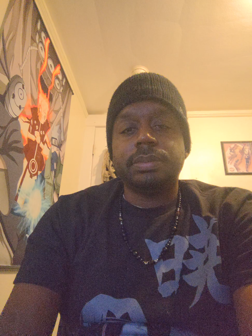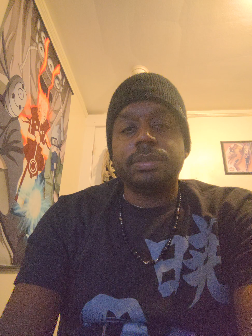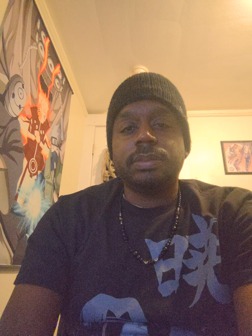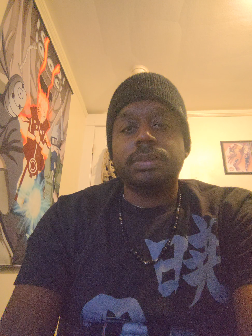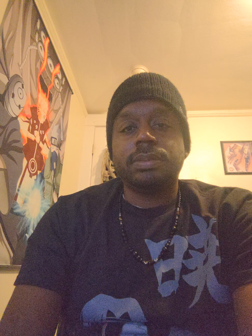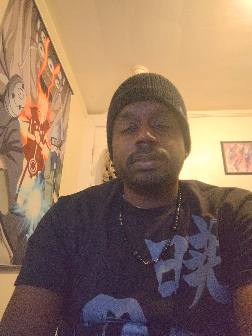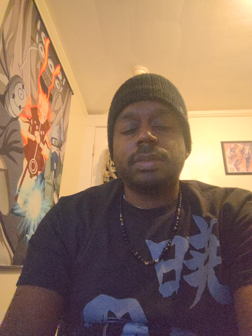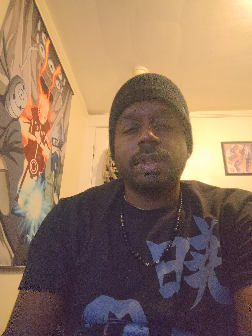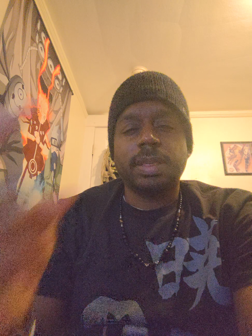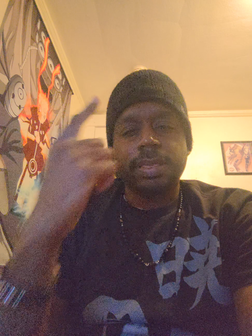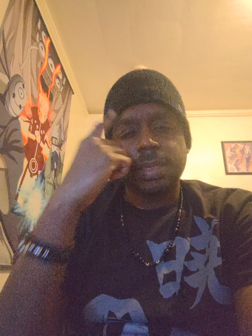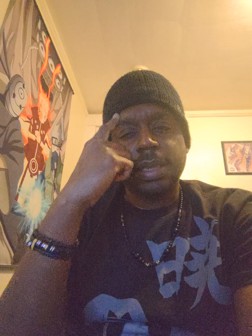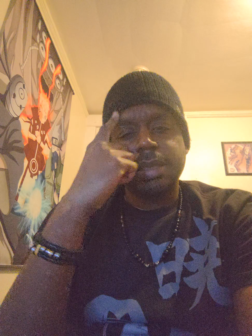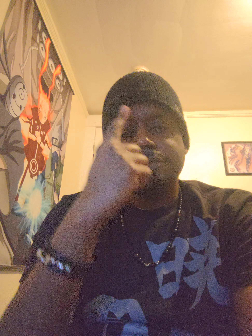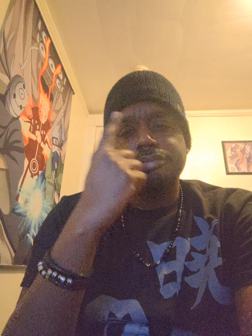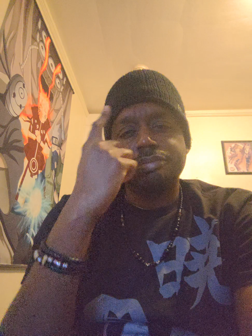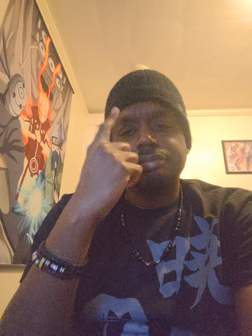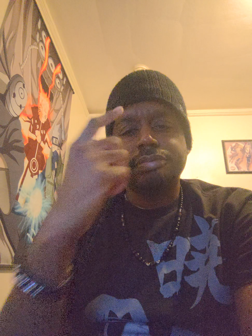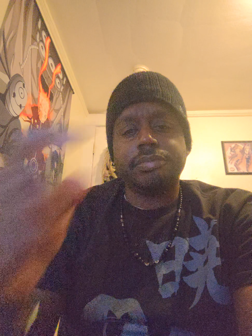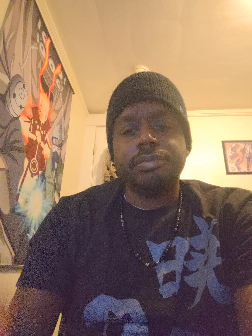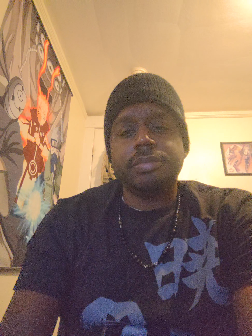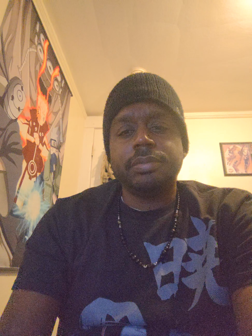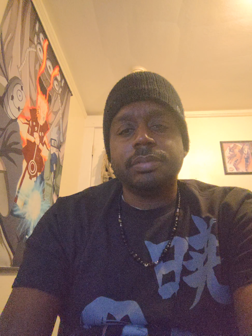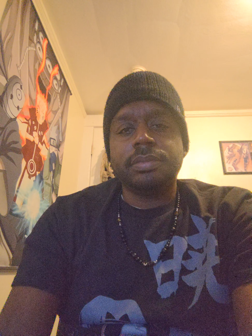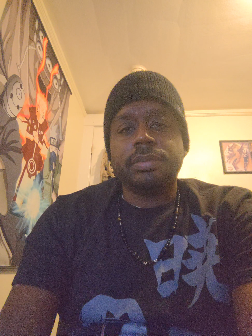think